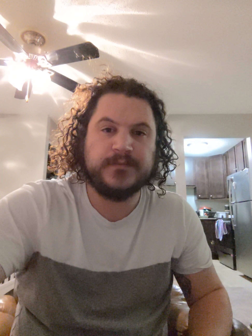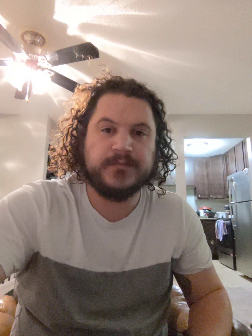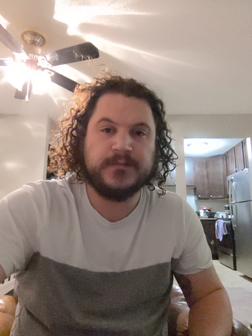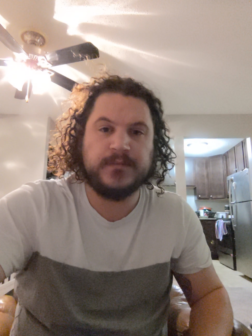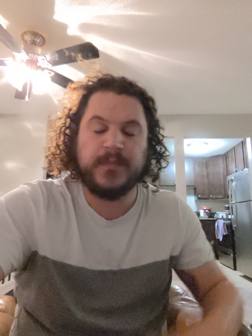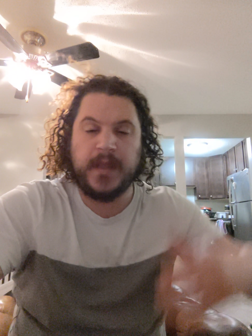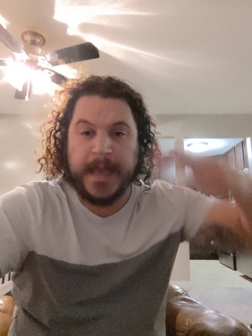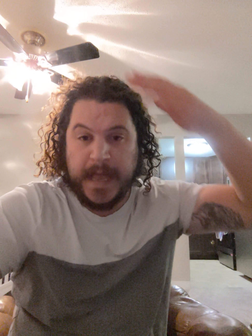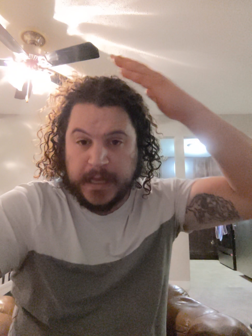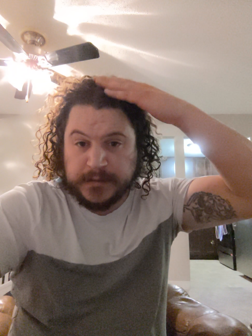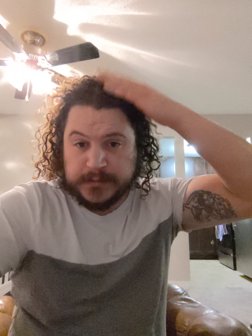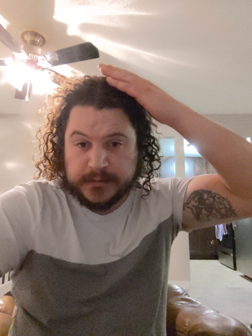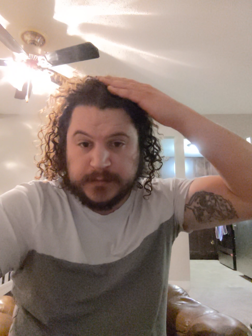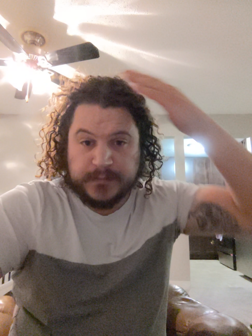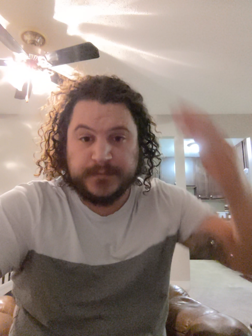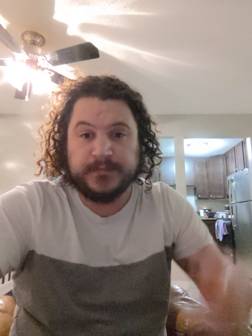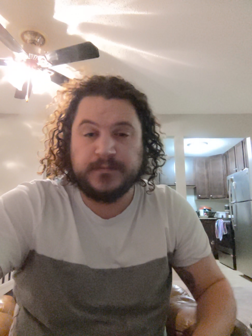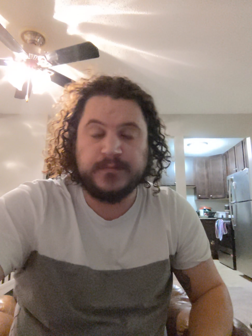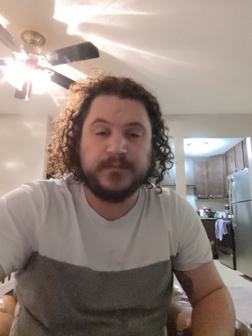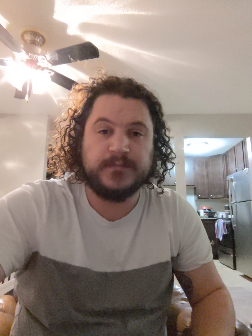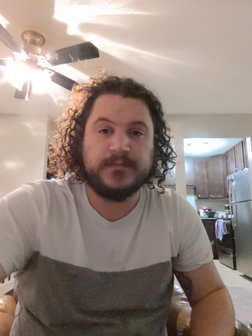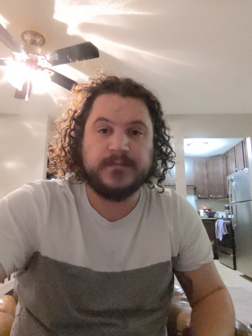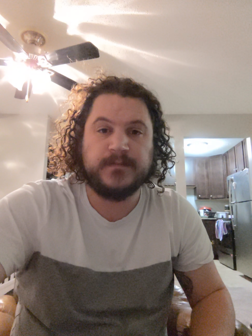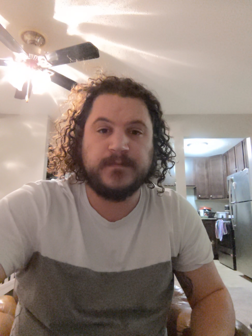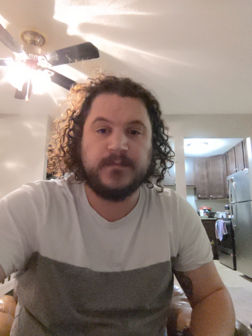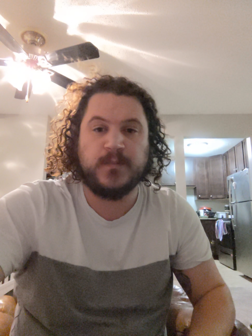hat